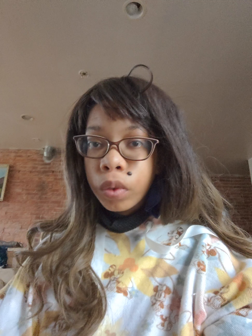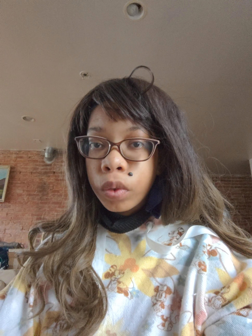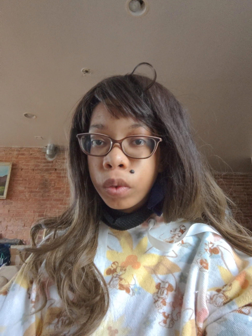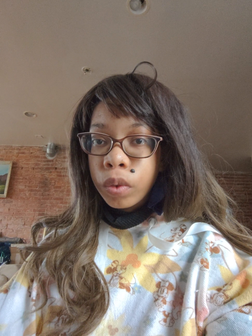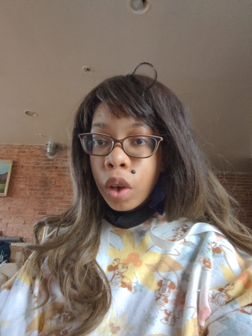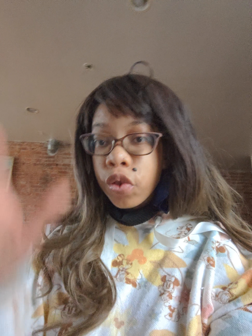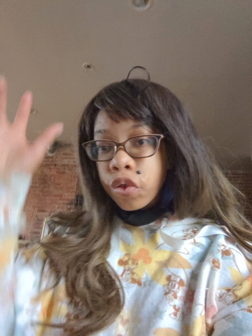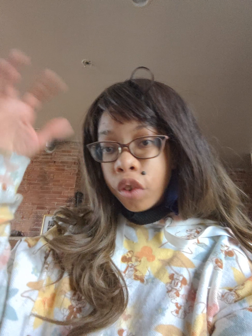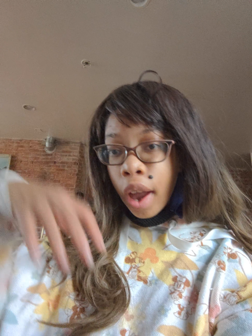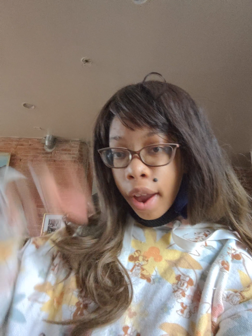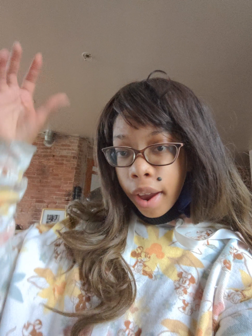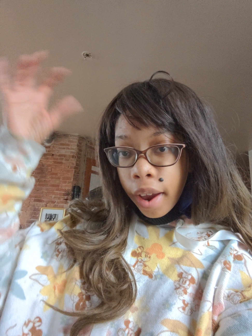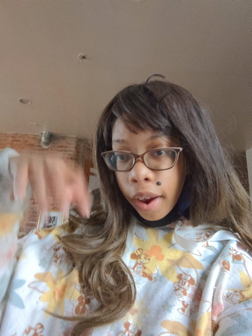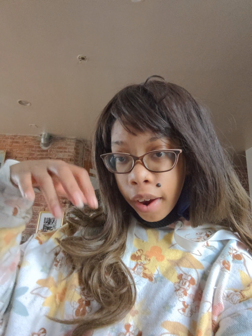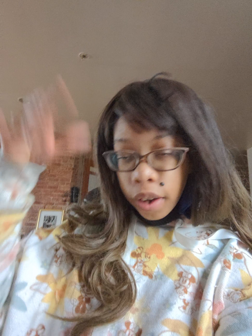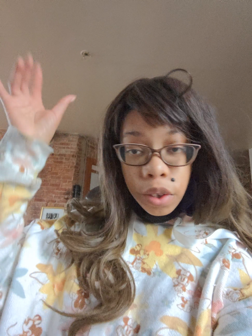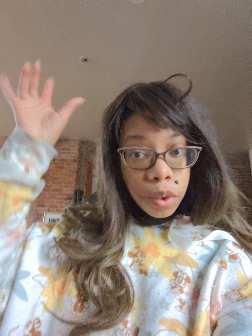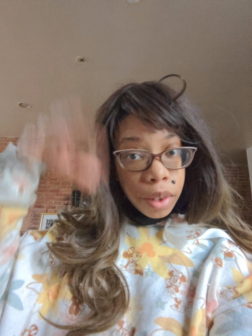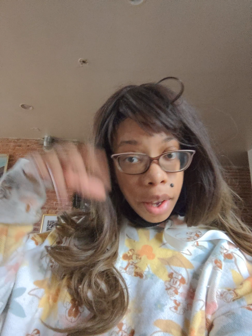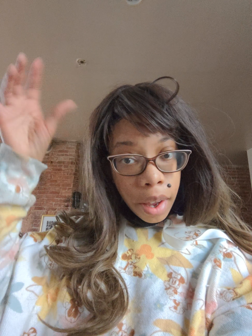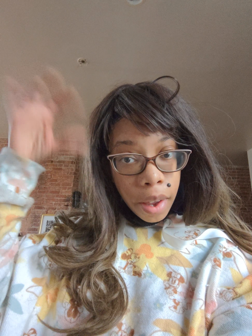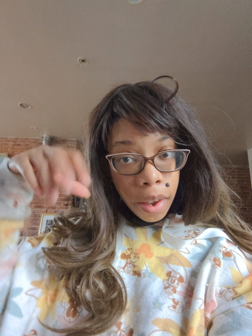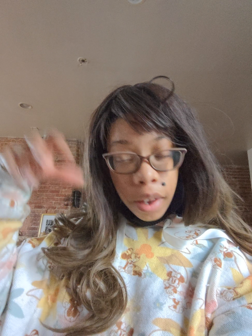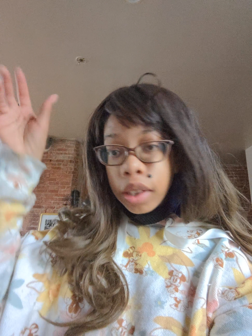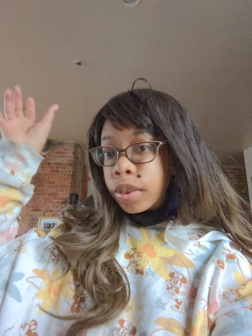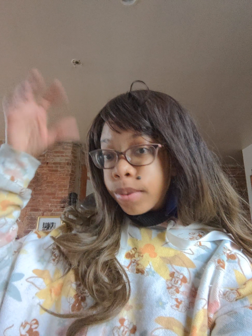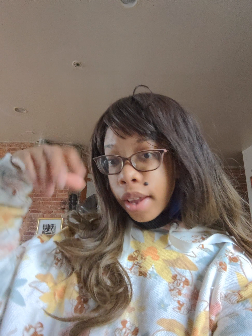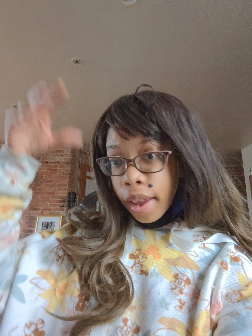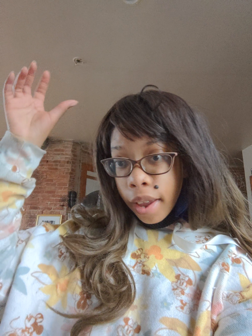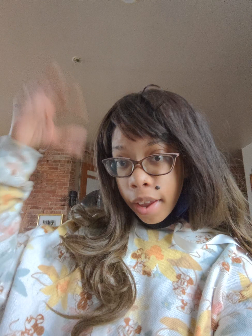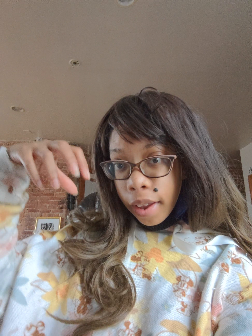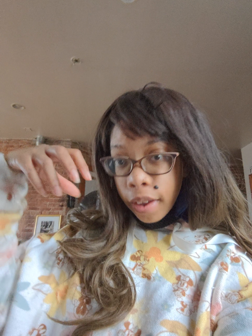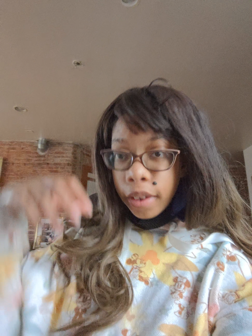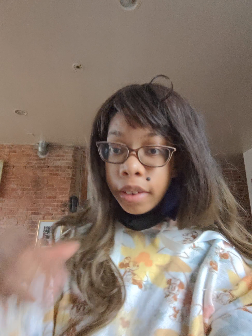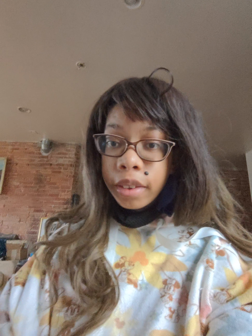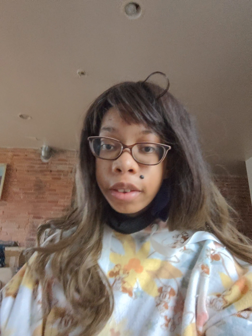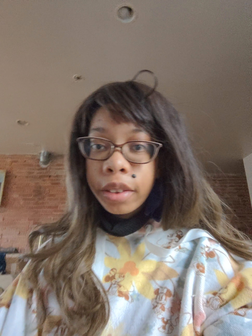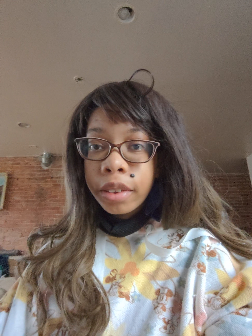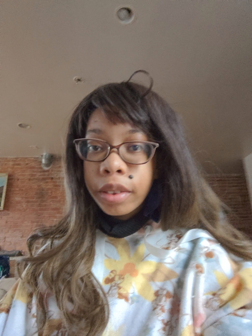rain